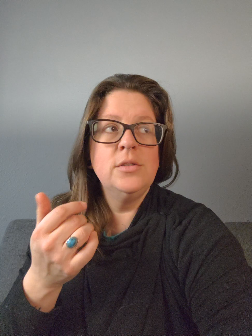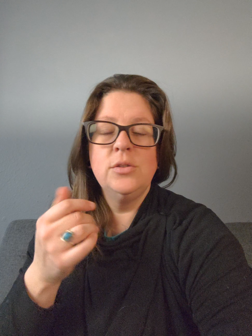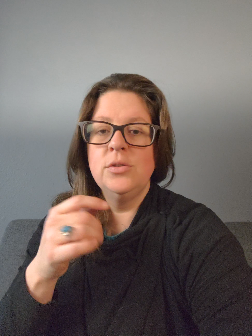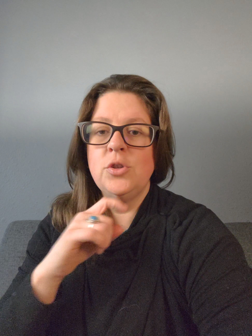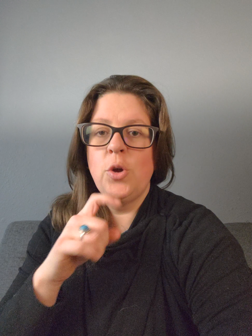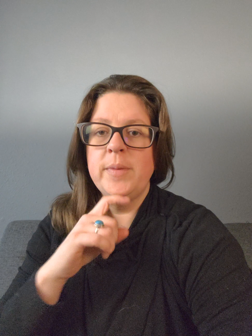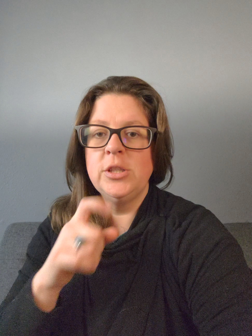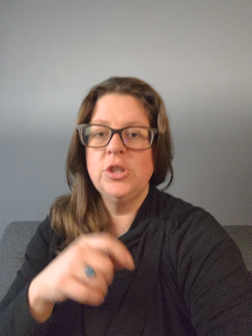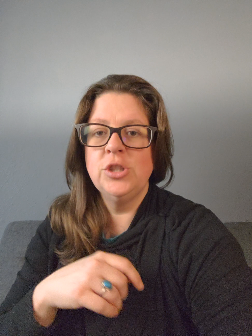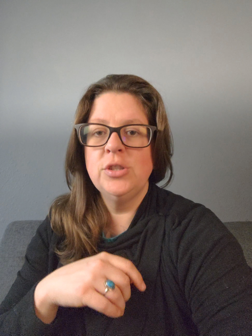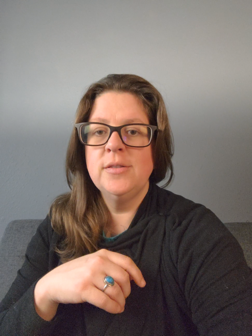garbage